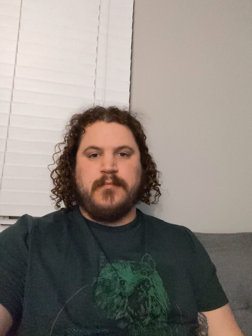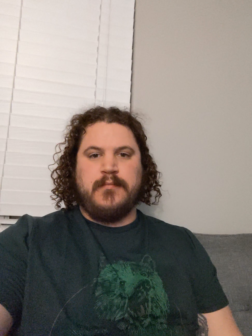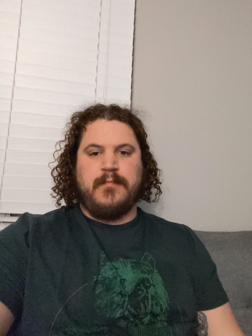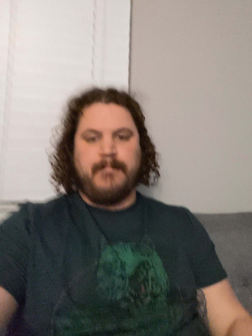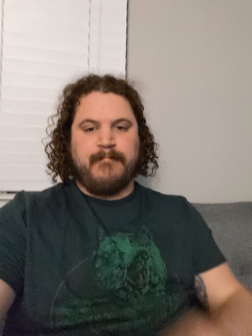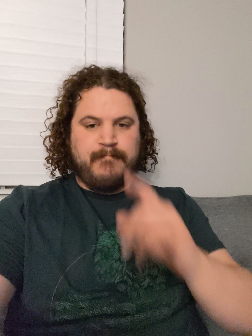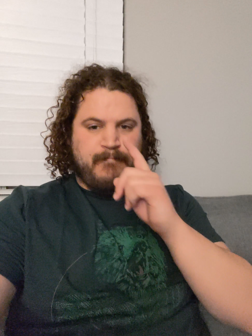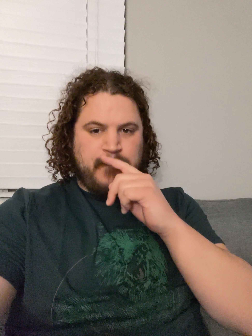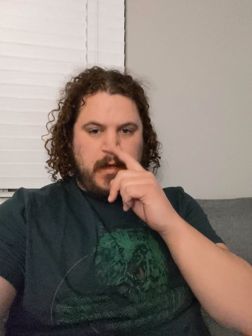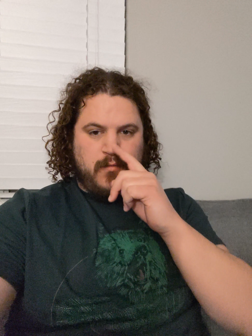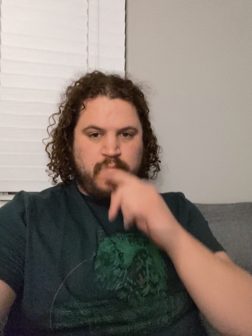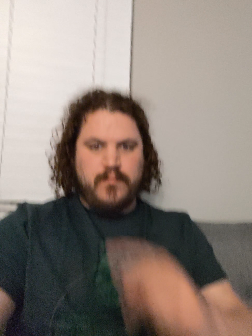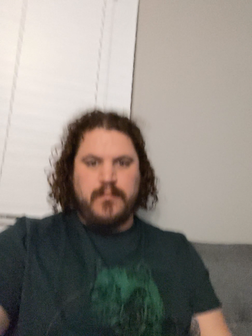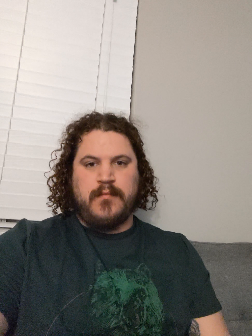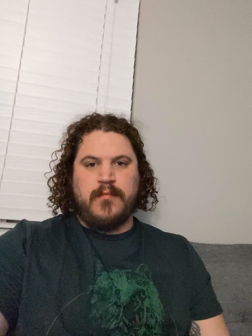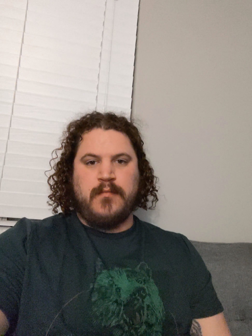mouse